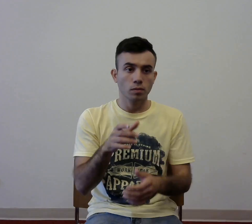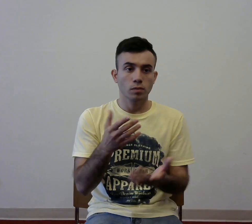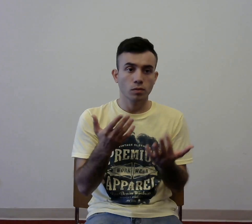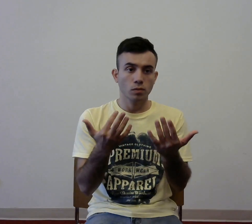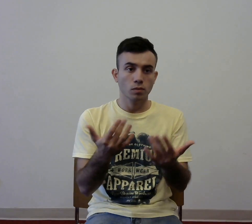necə